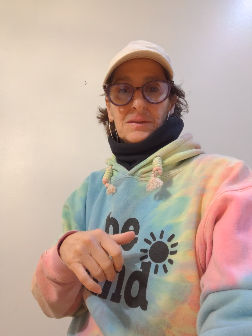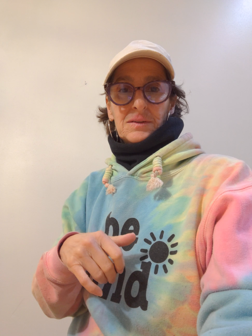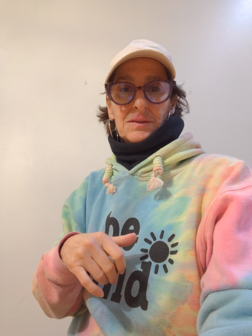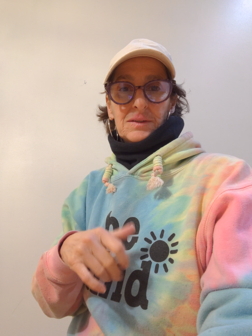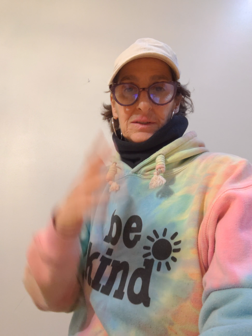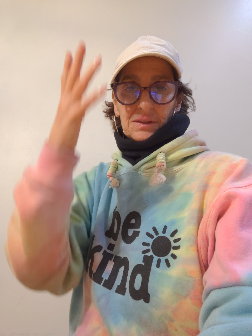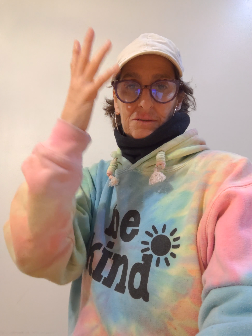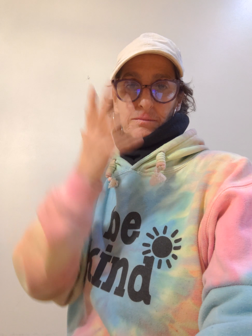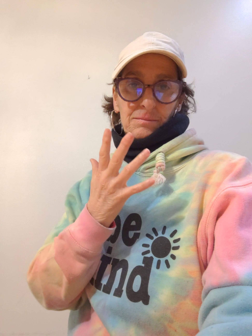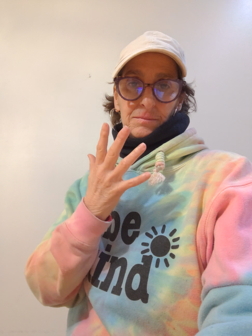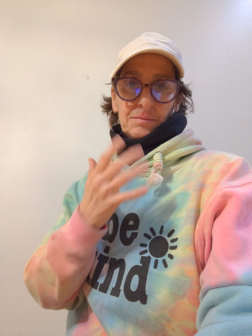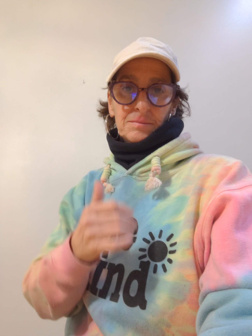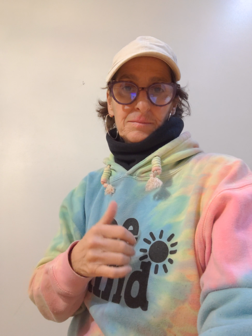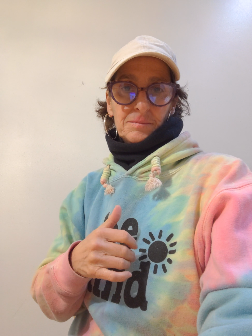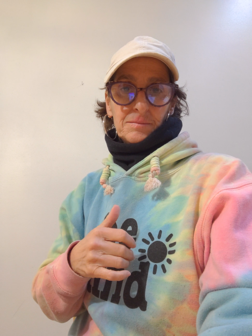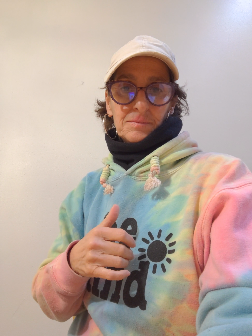sad